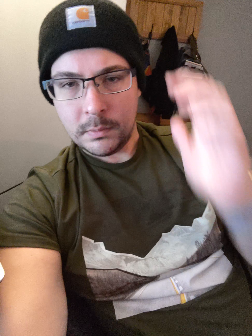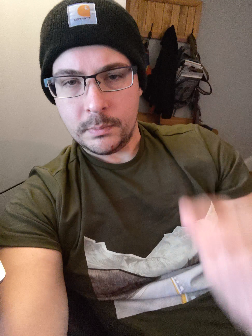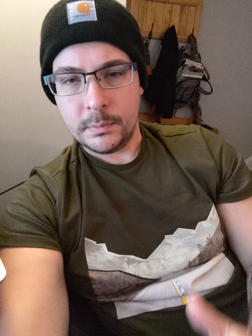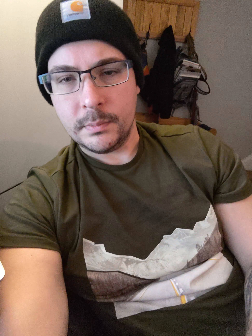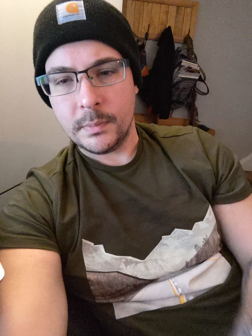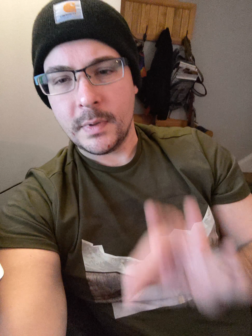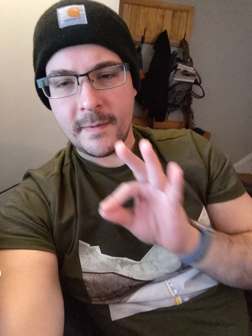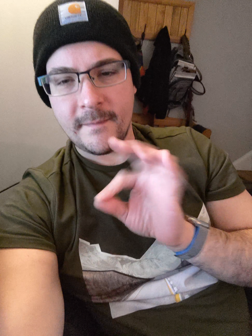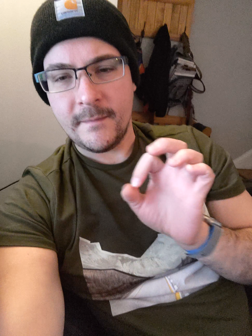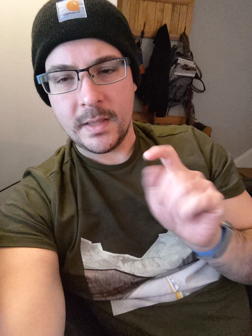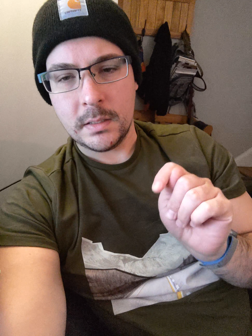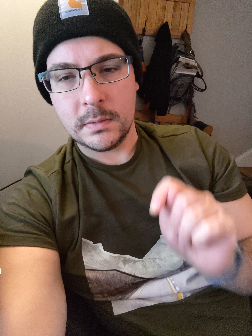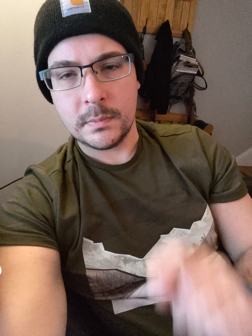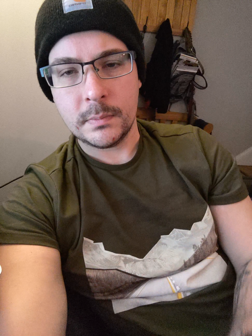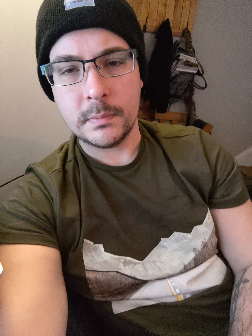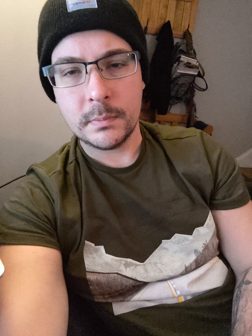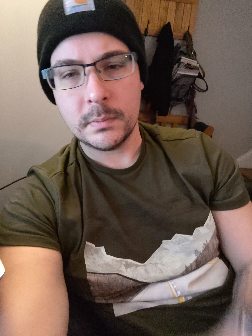feet